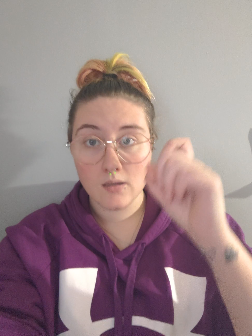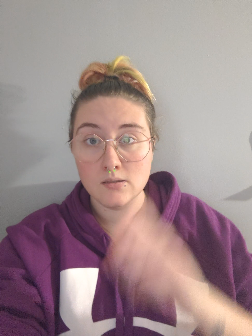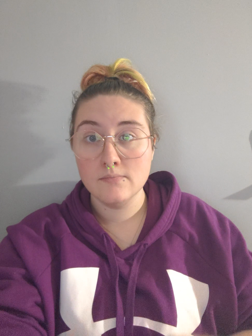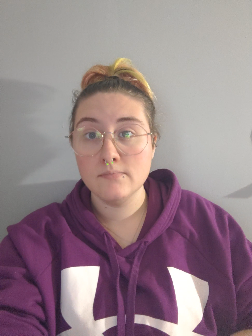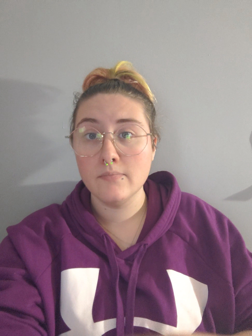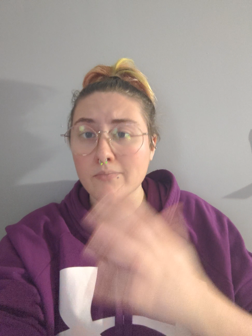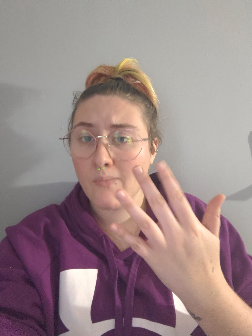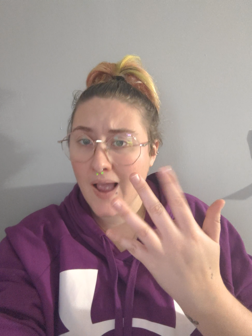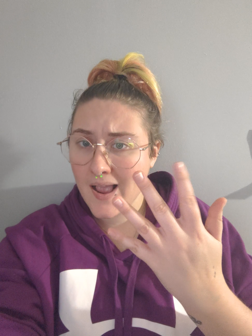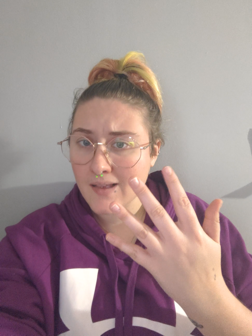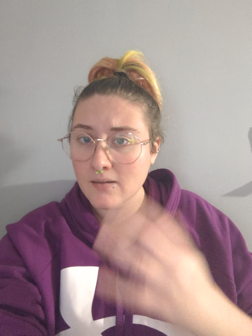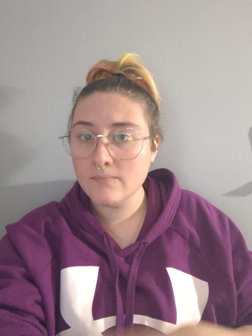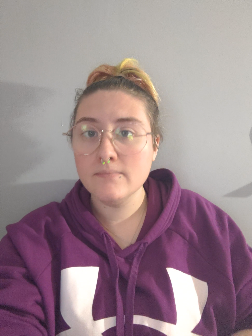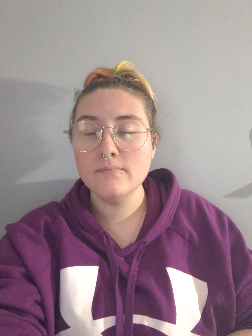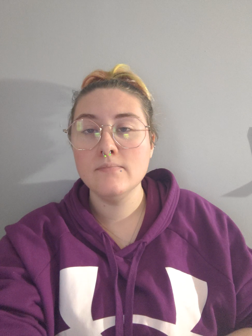wait